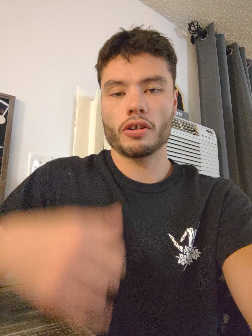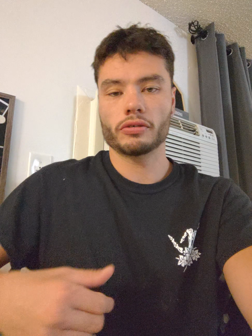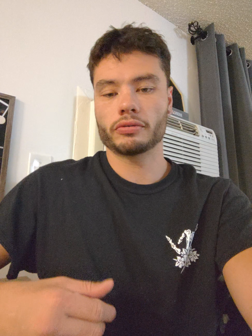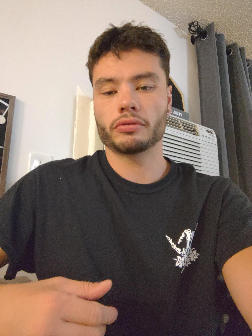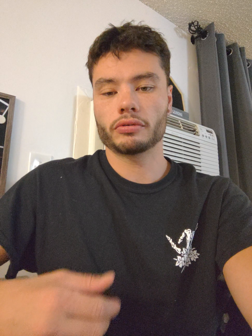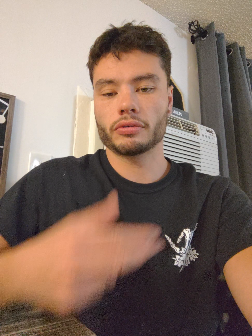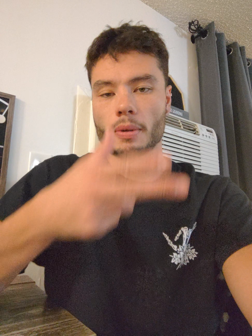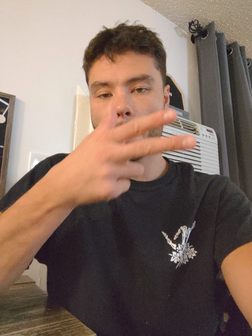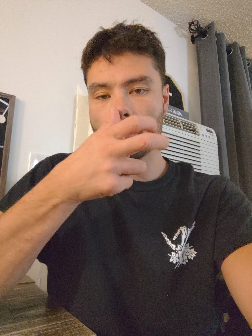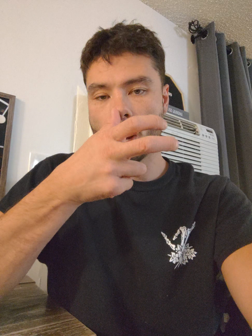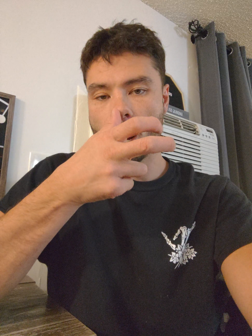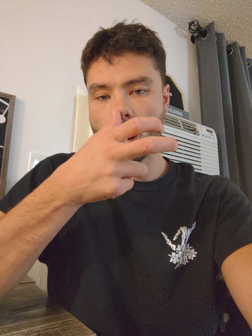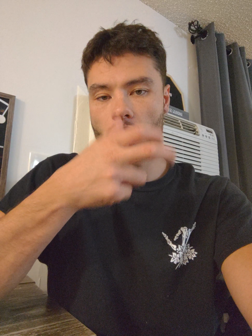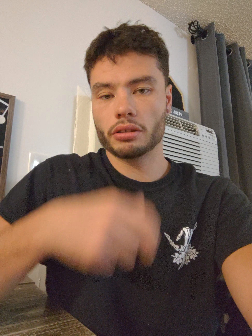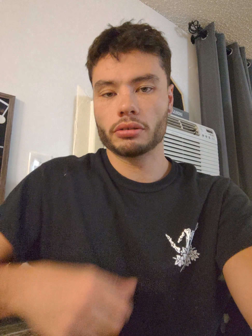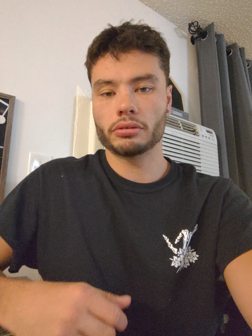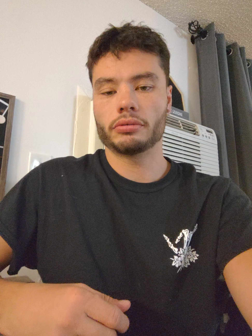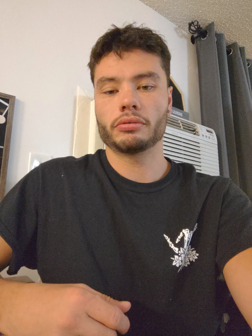bug